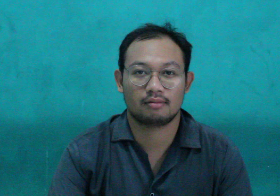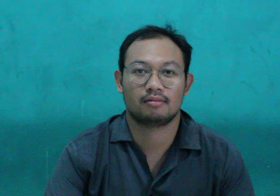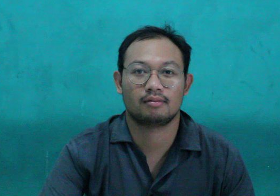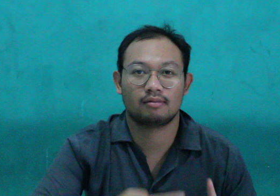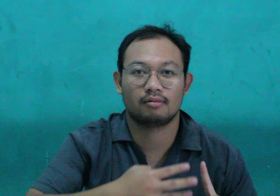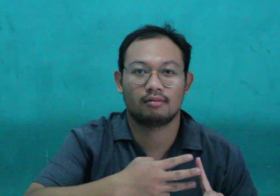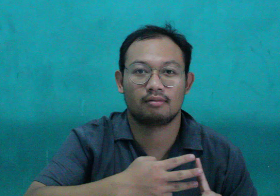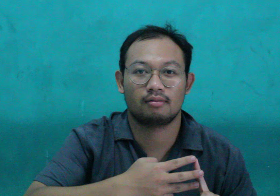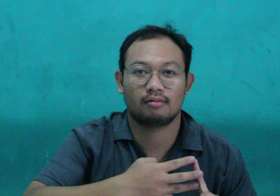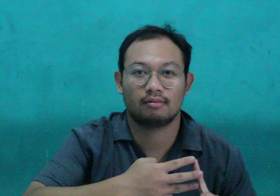B